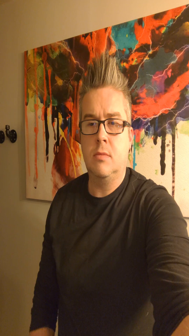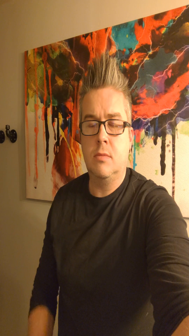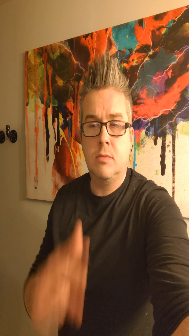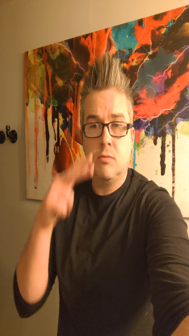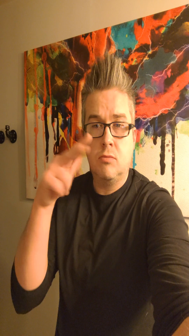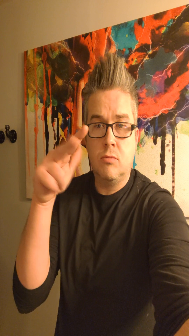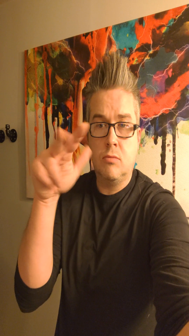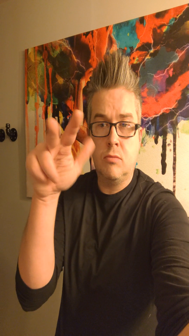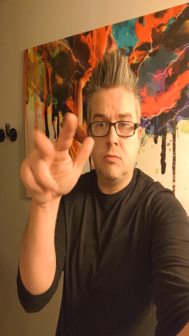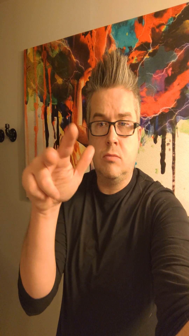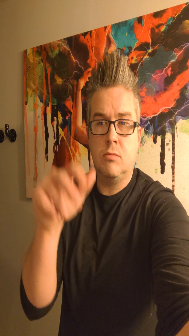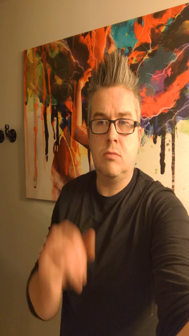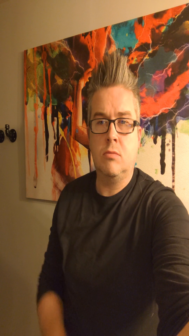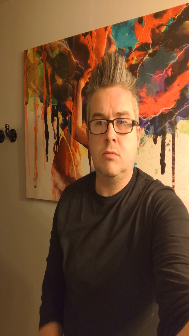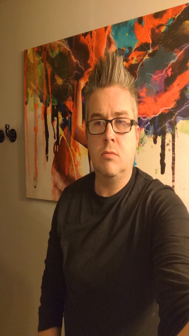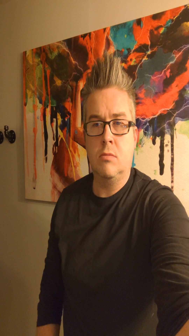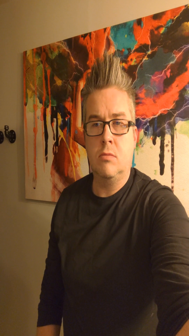helicopter